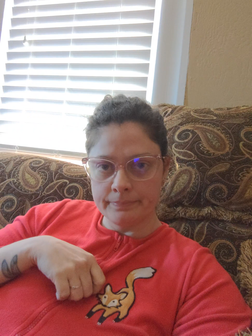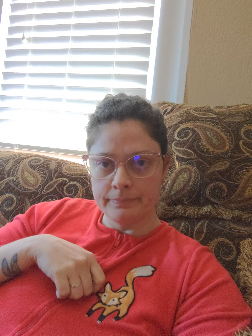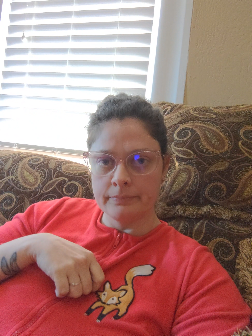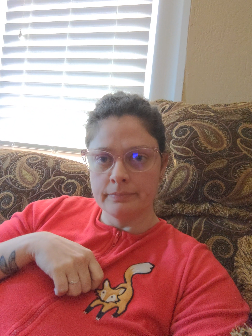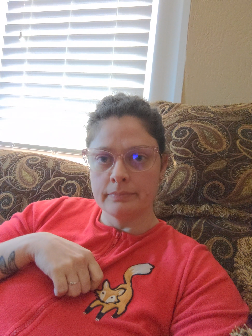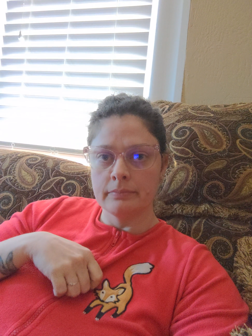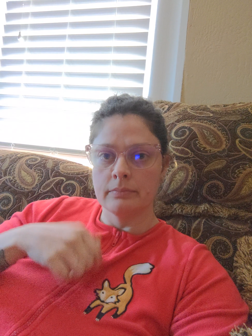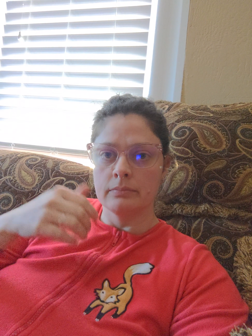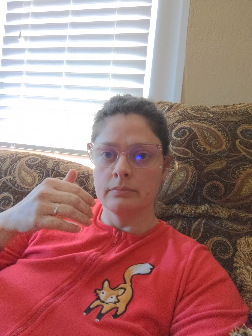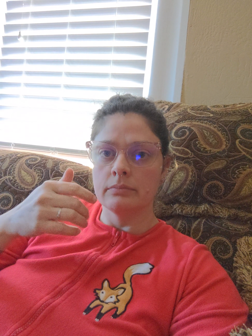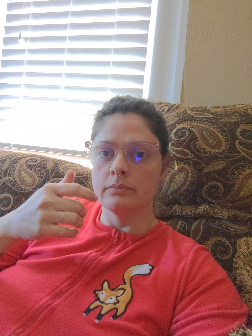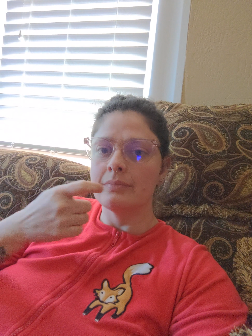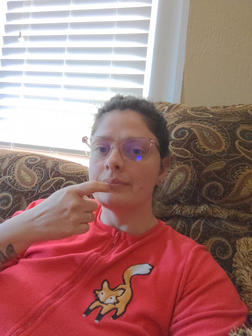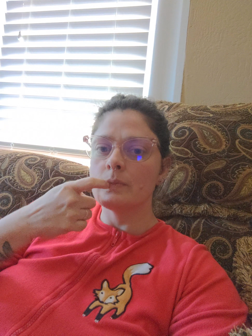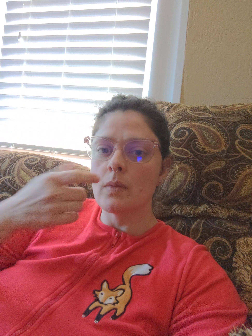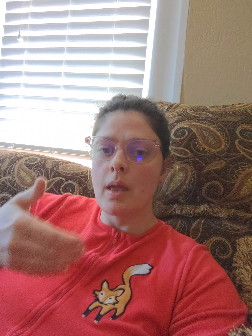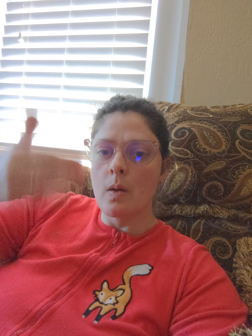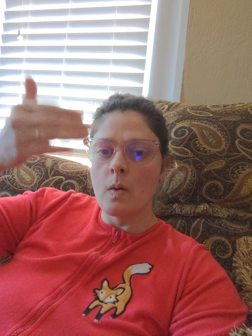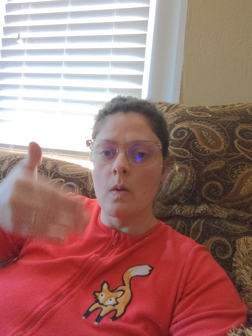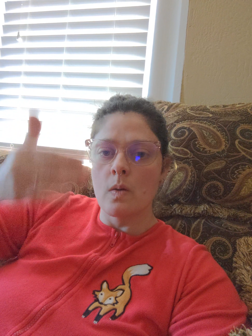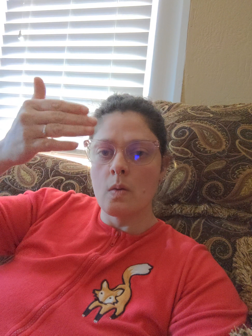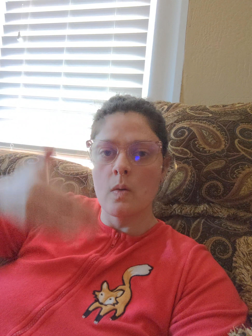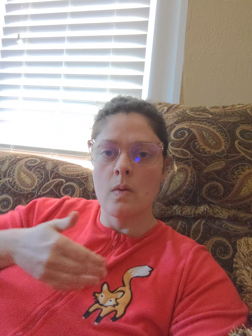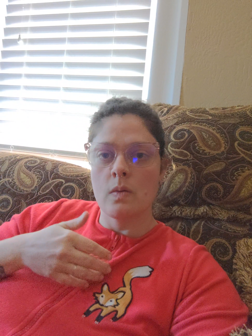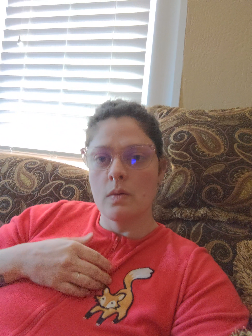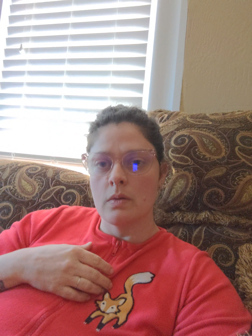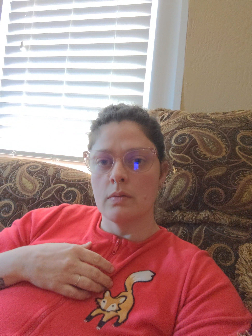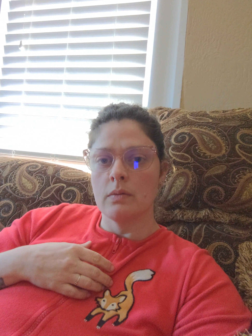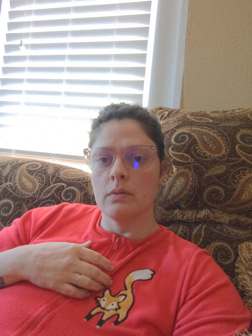window